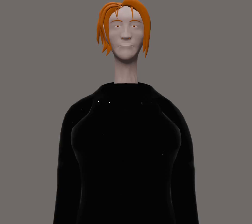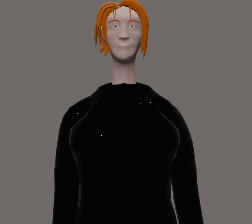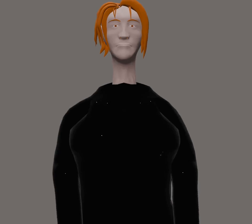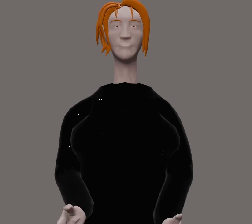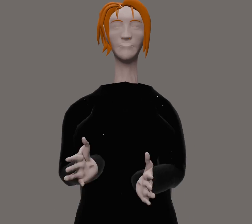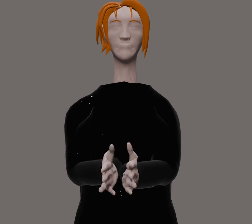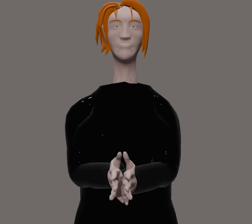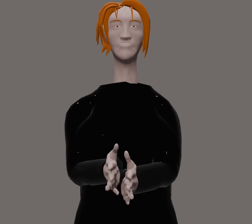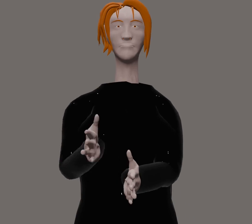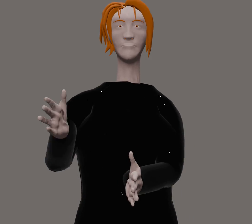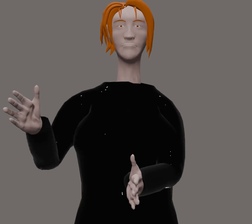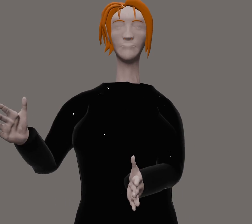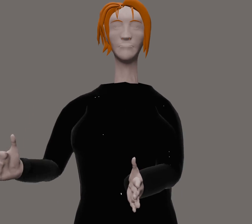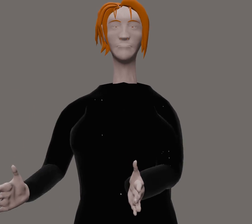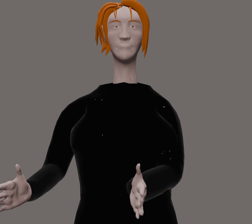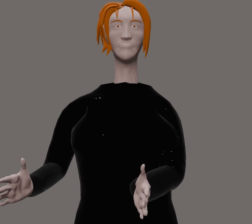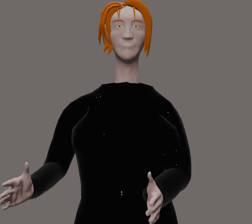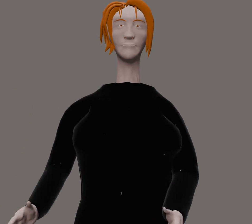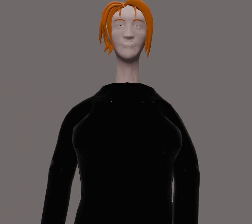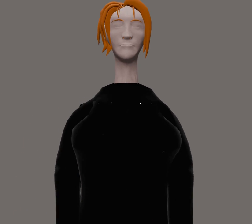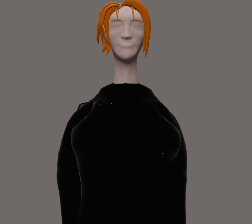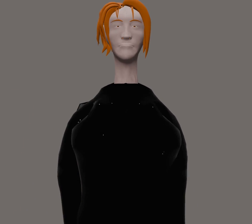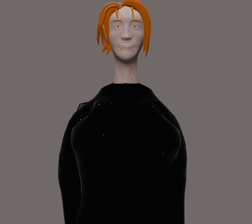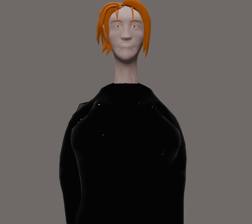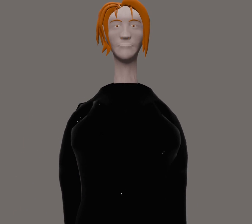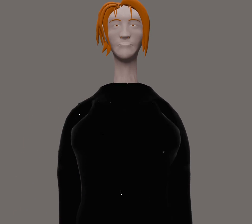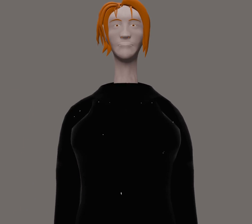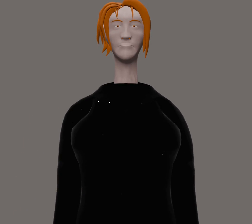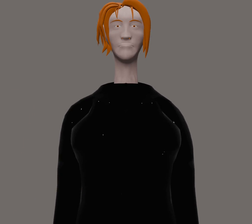Beside